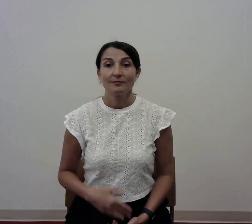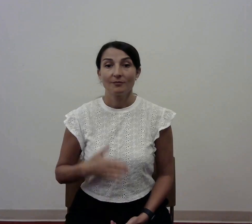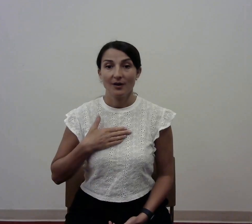mən